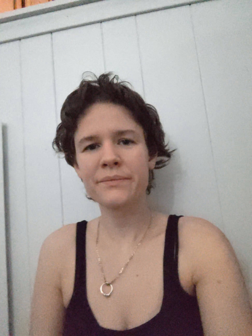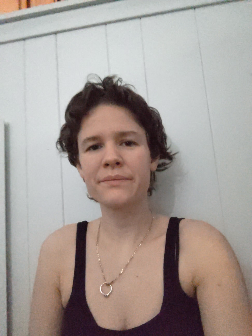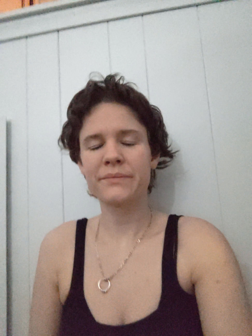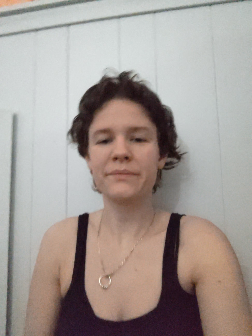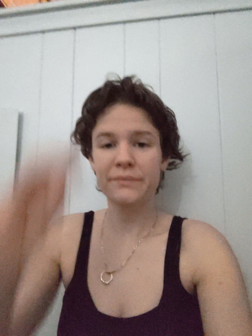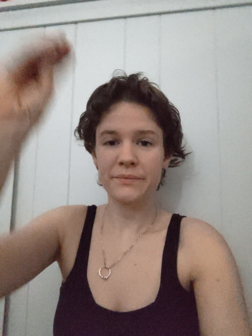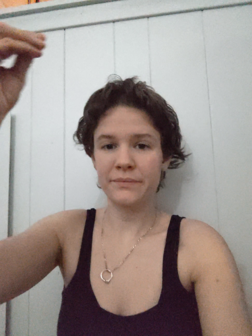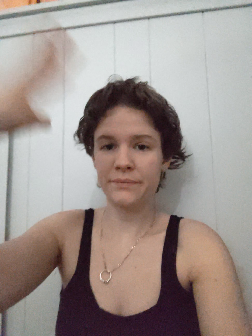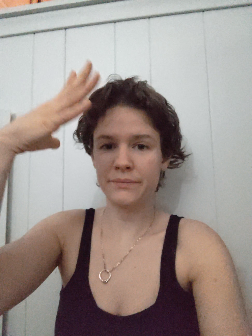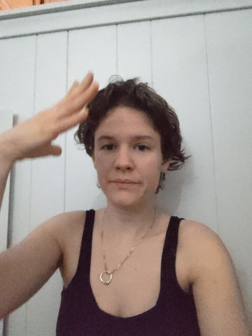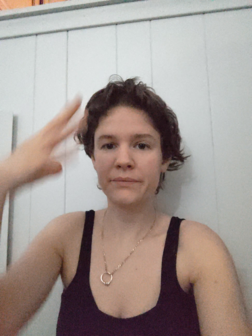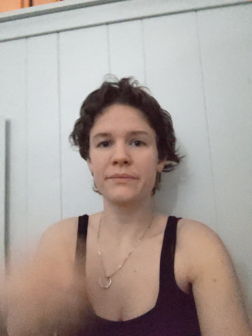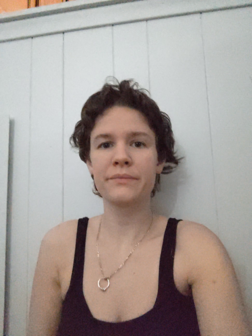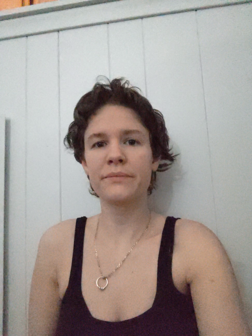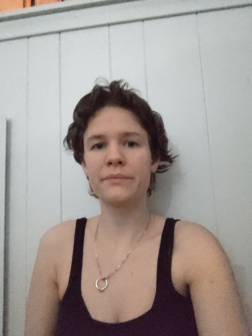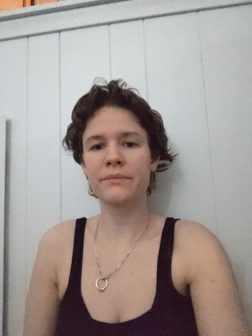sun